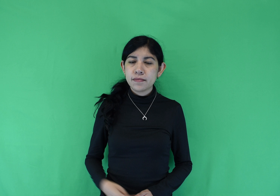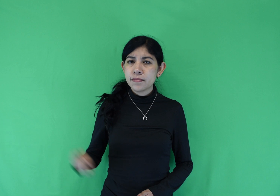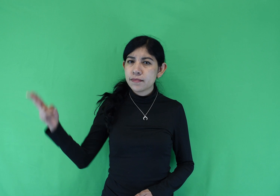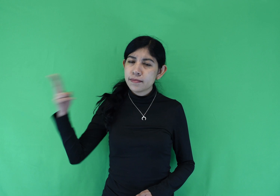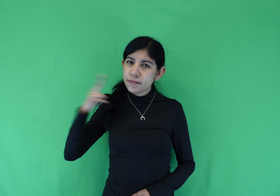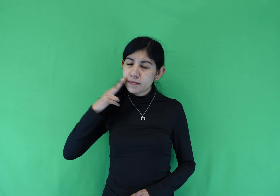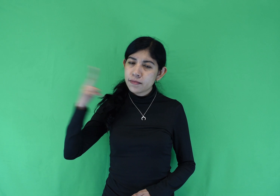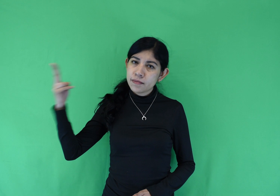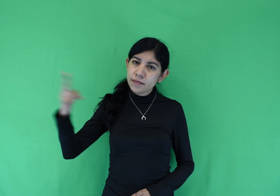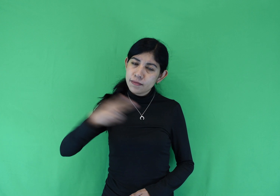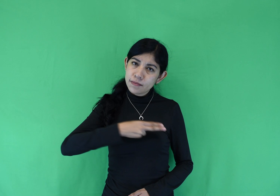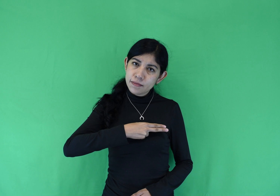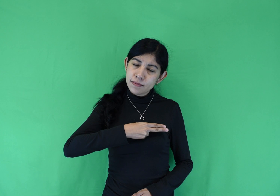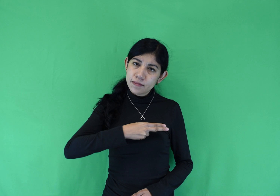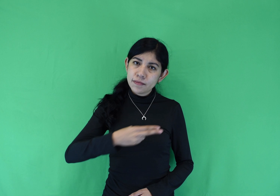urgencia